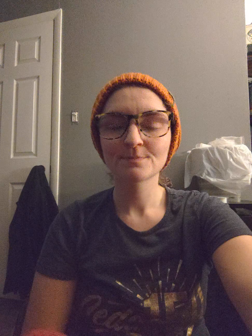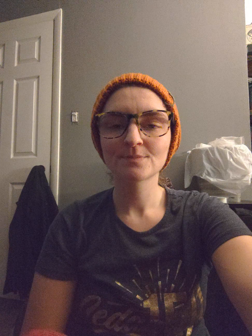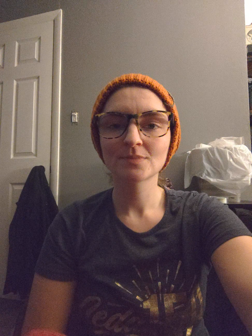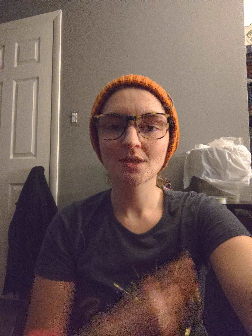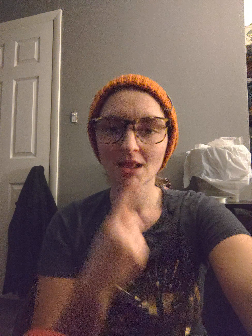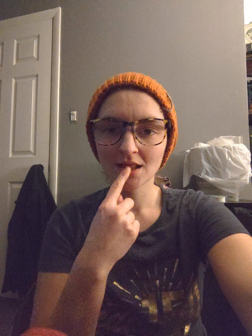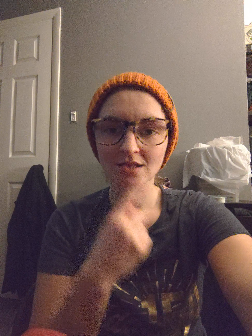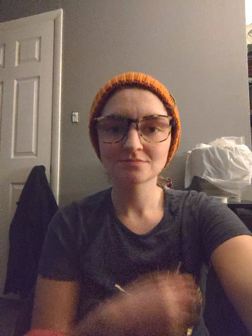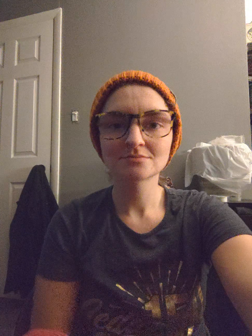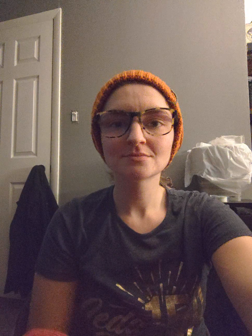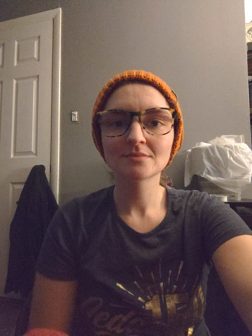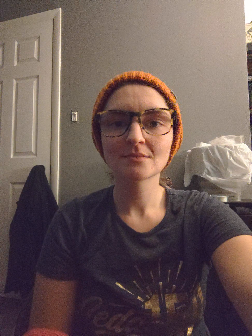tongue